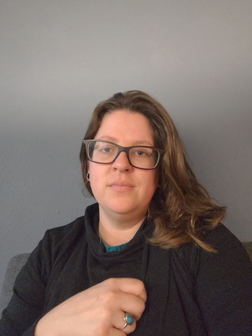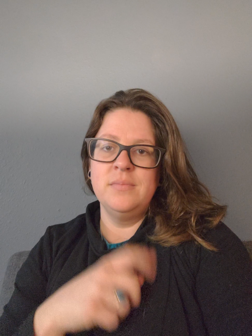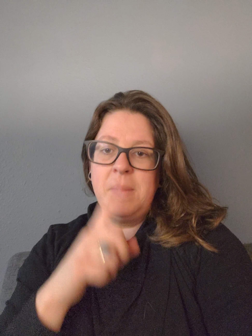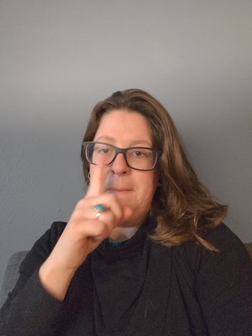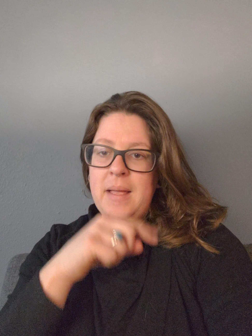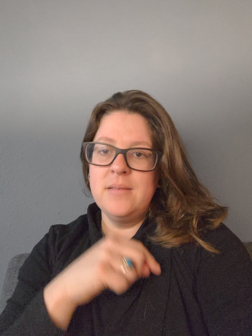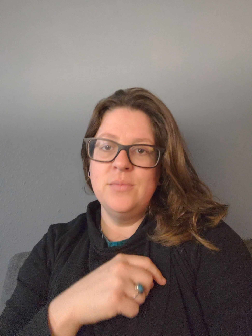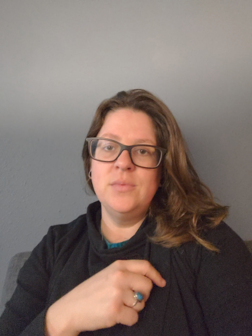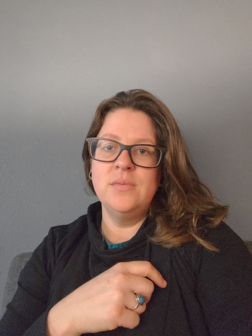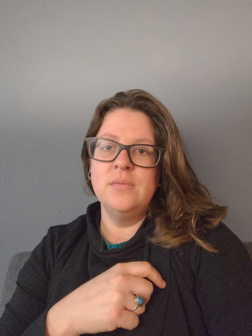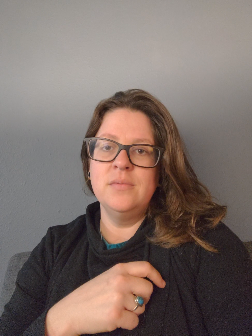mouse